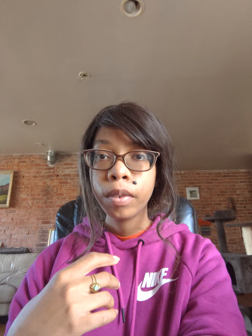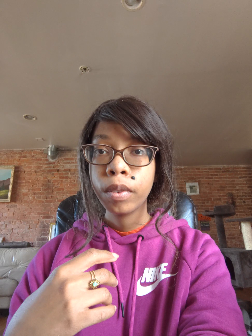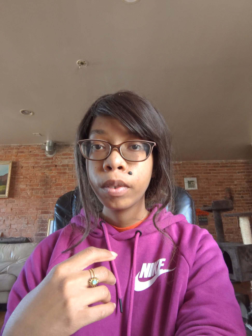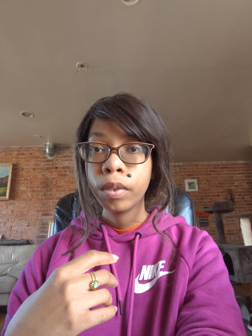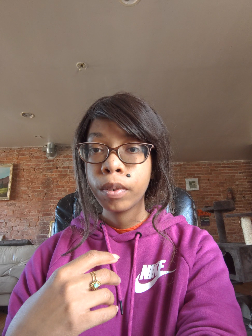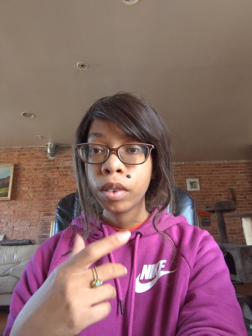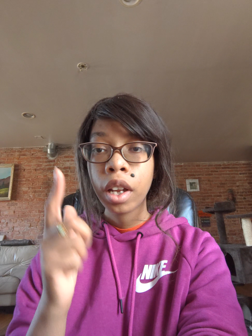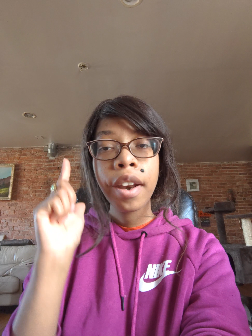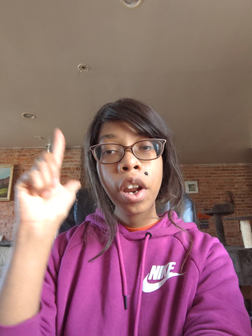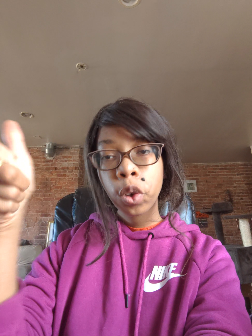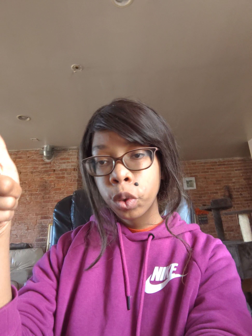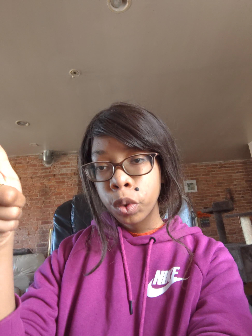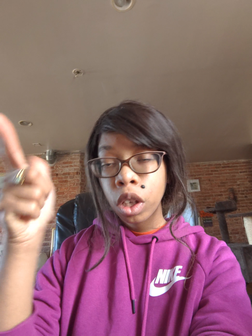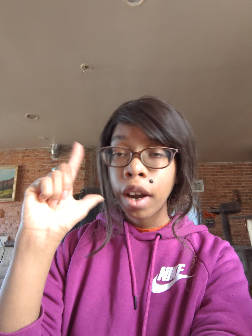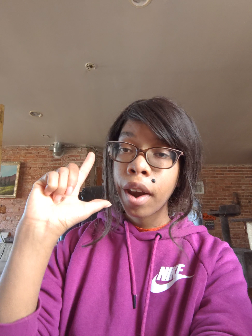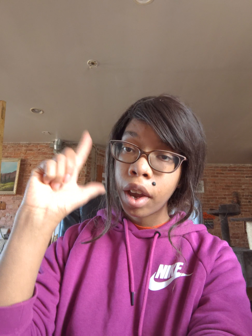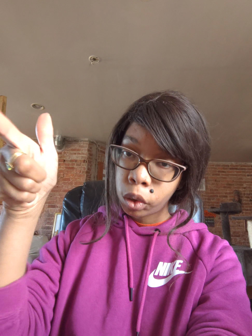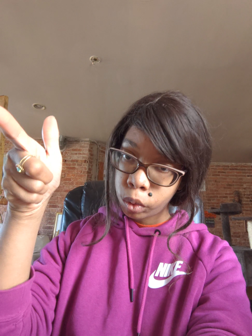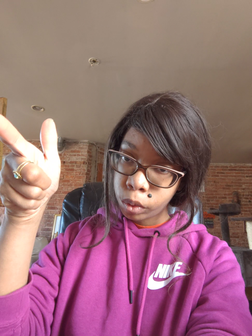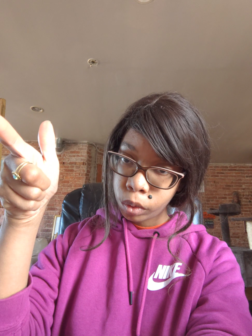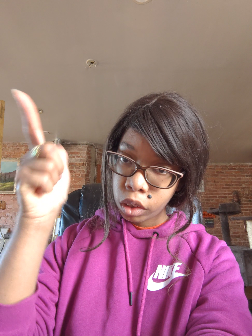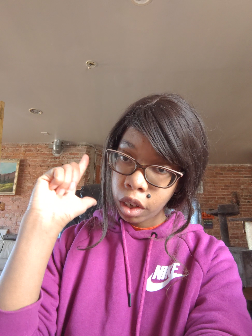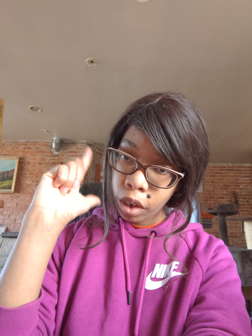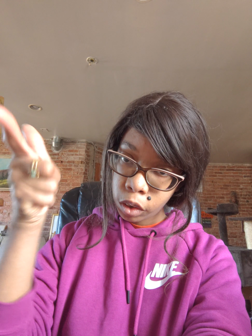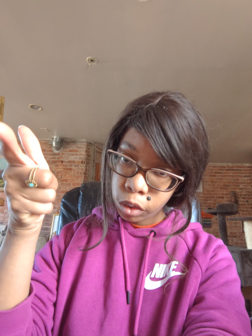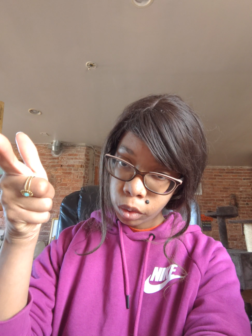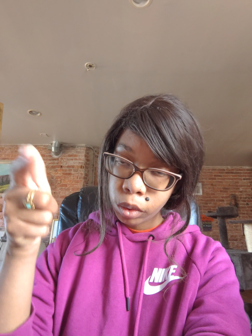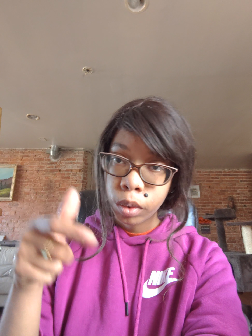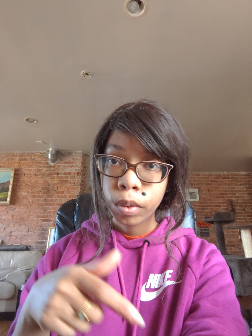later